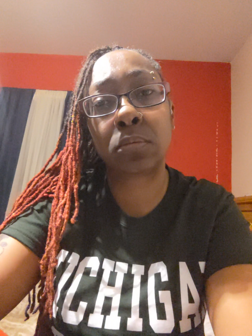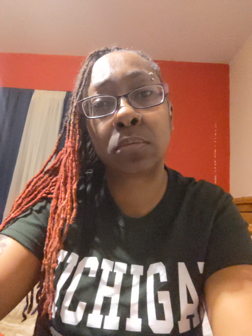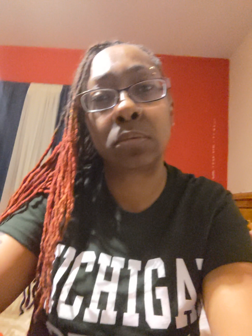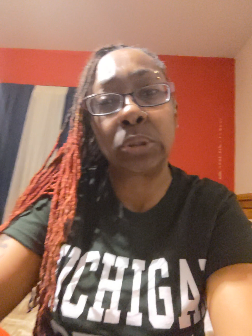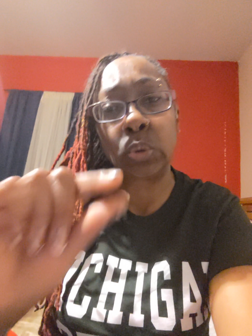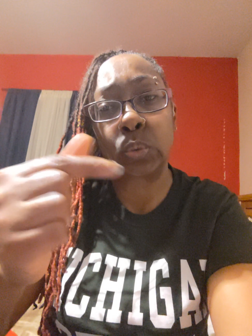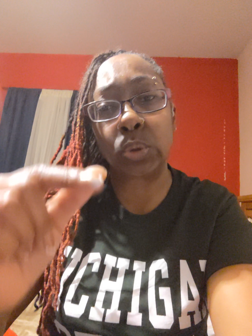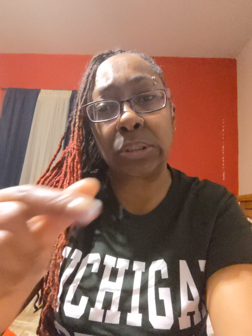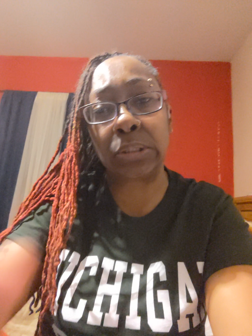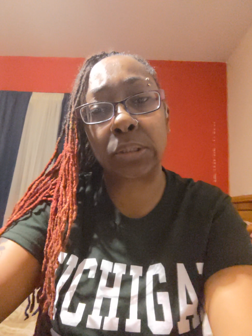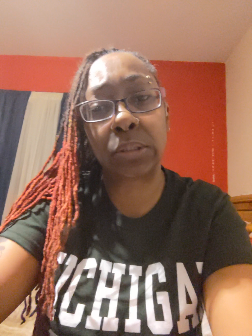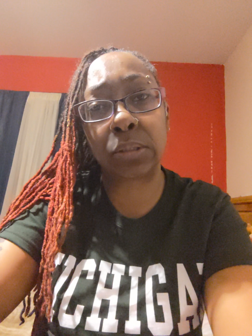green